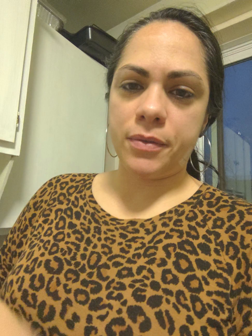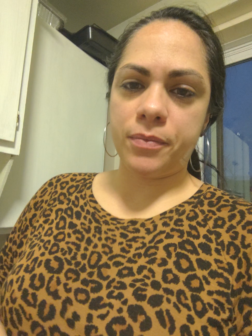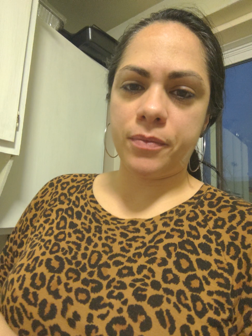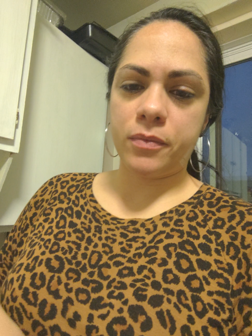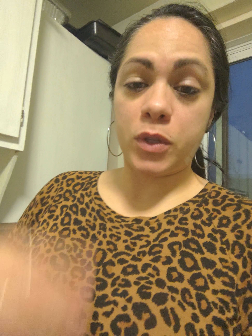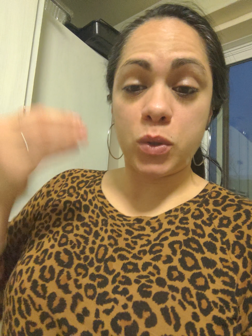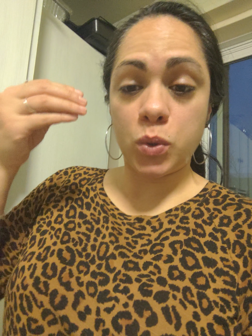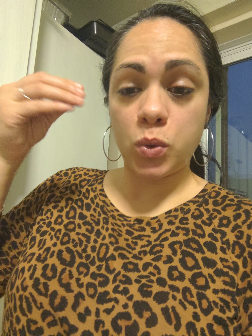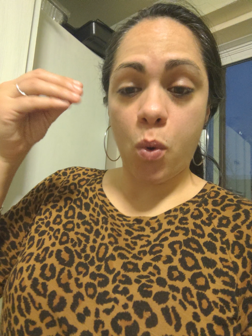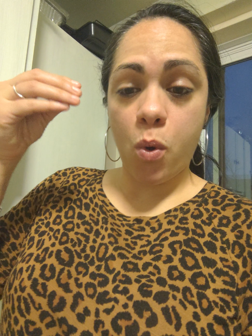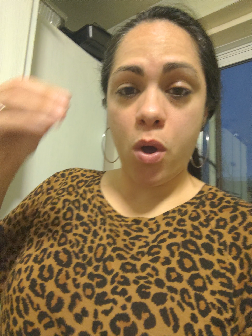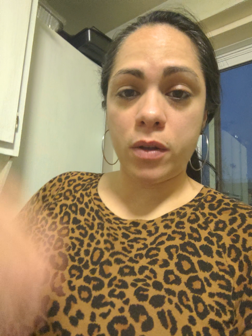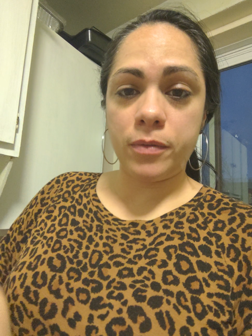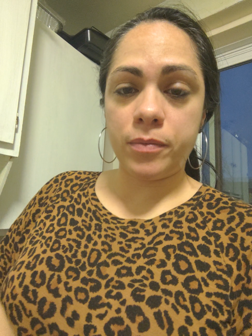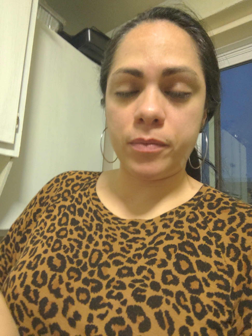store